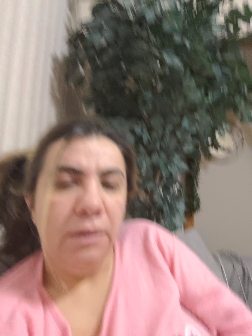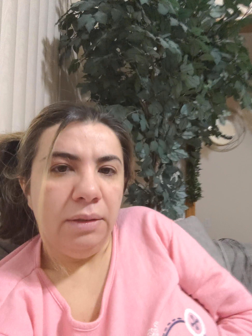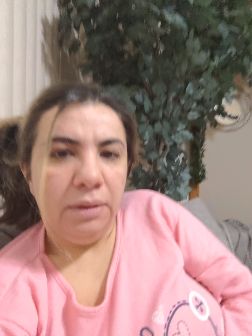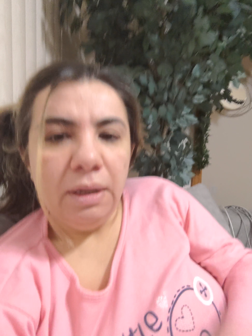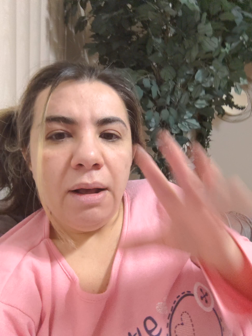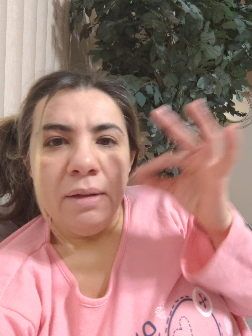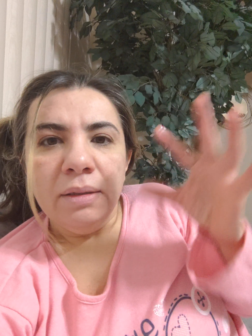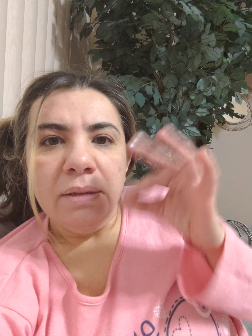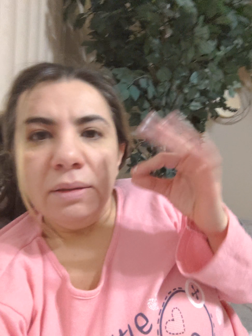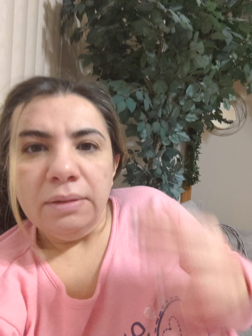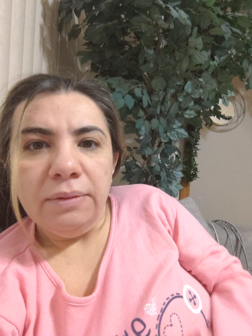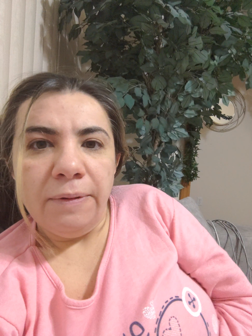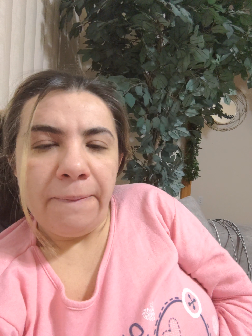cat